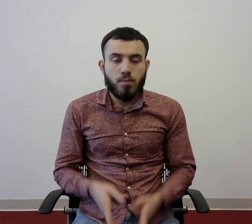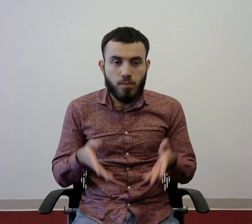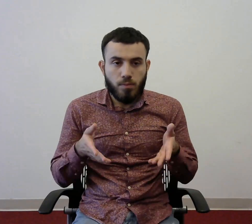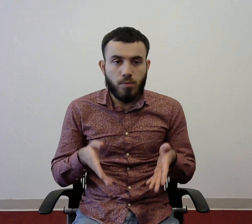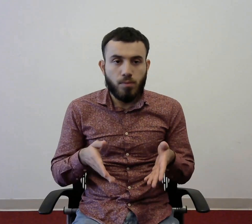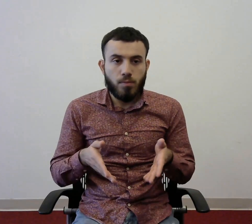burda